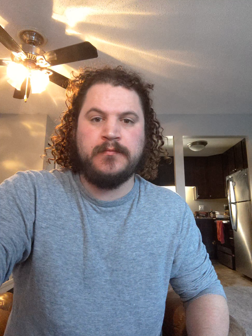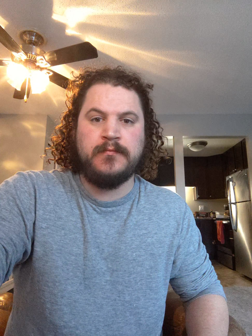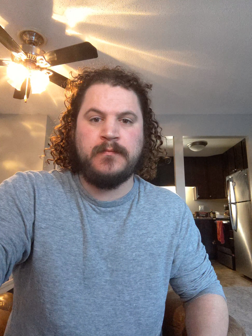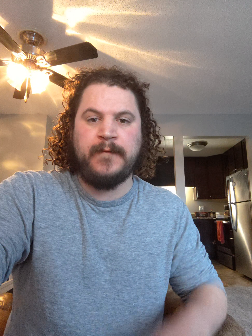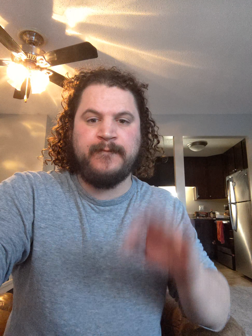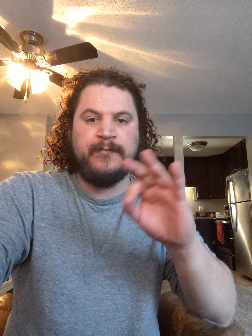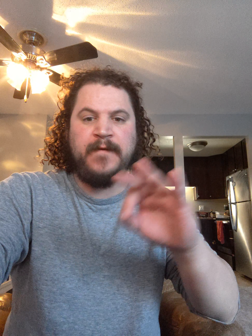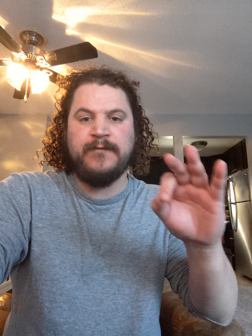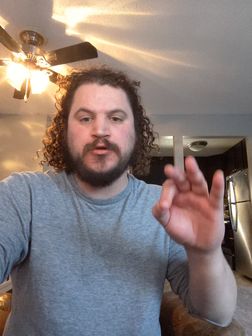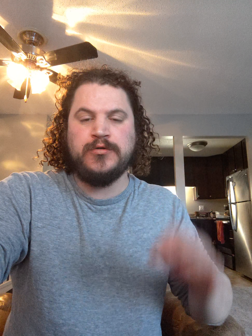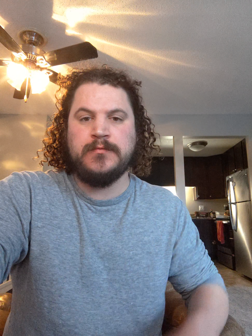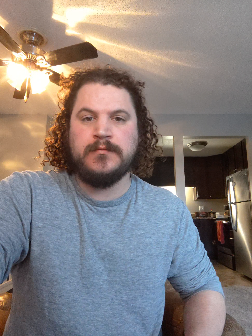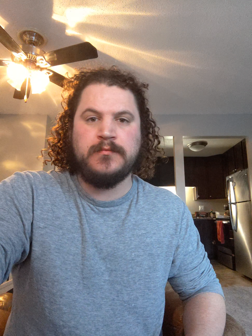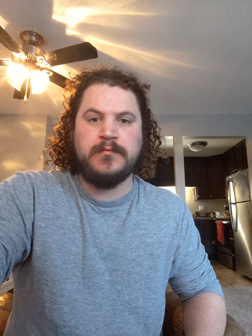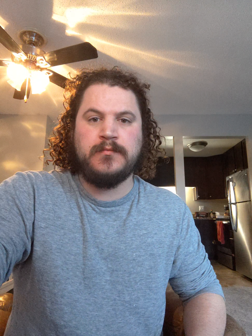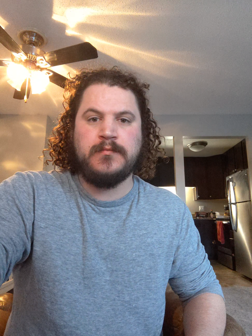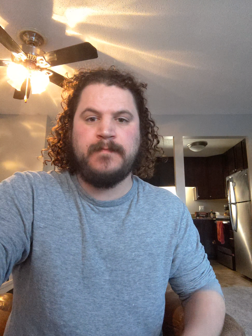french fries